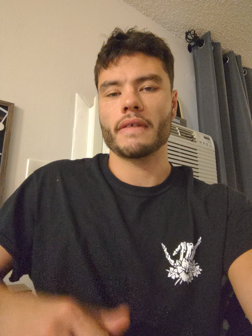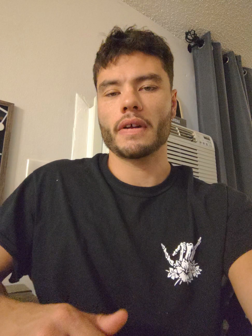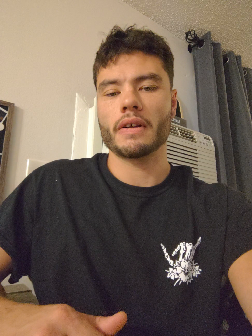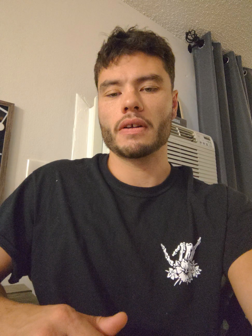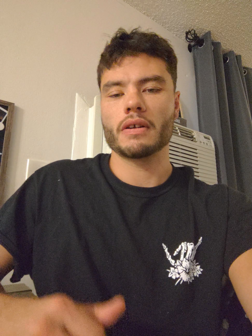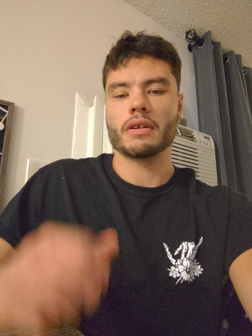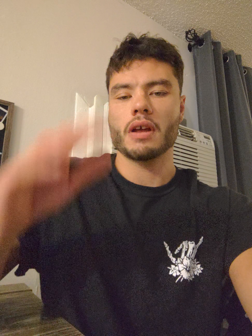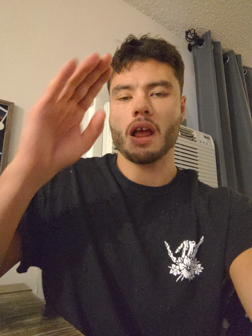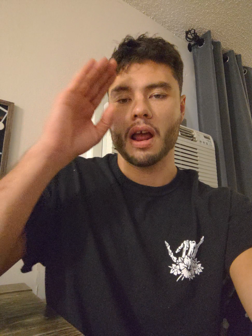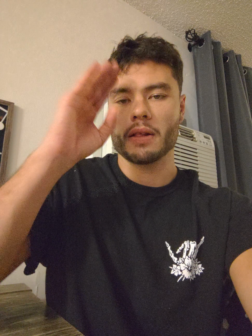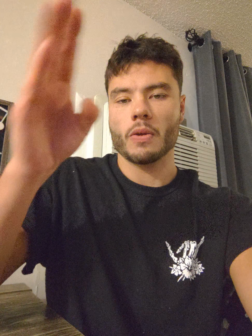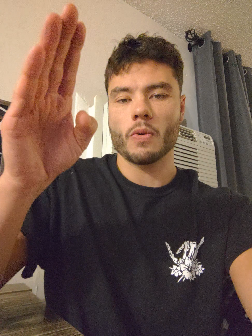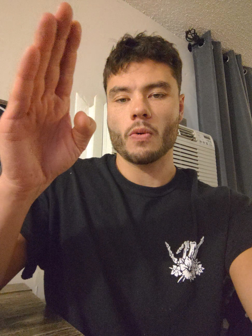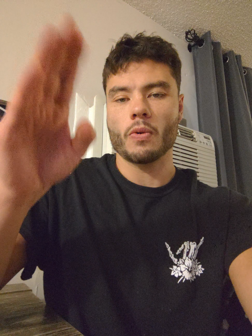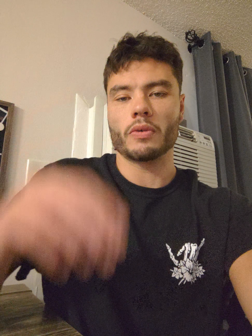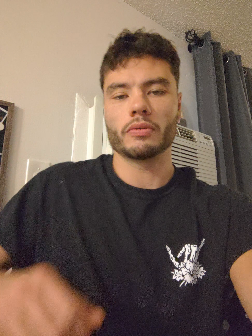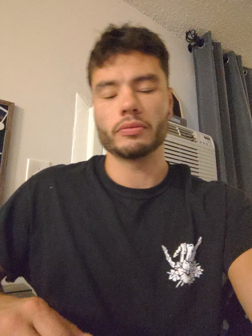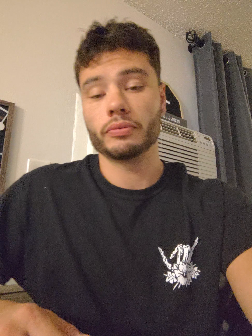hello